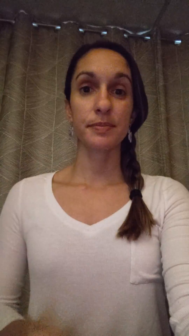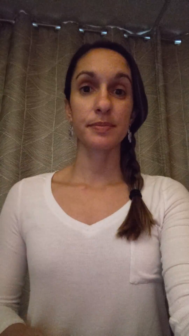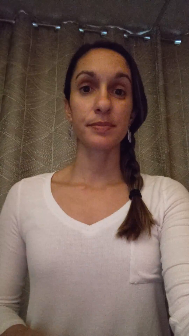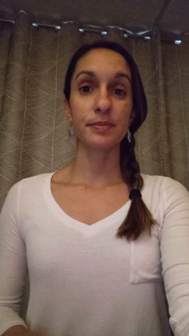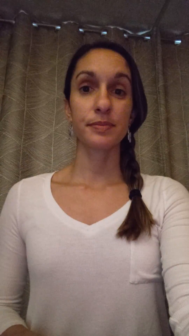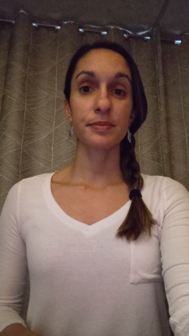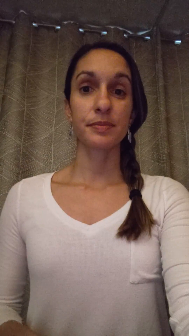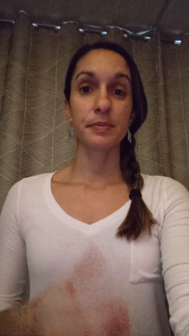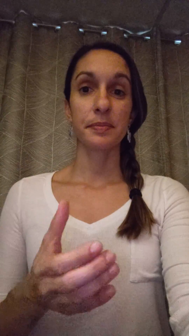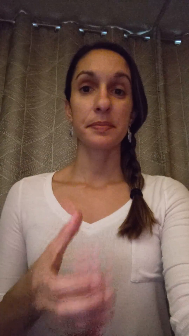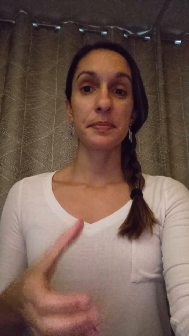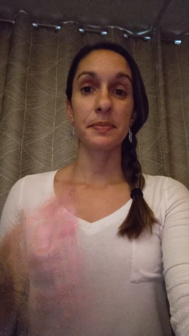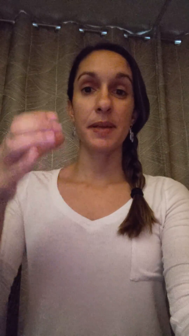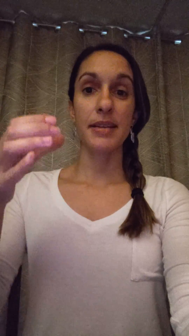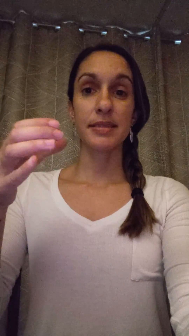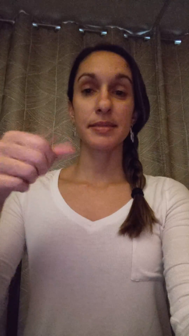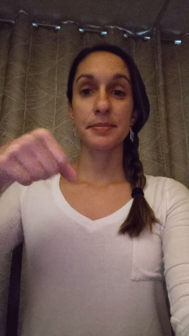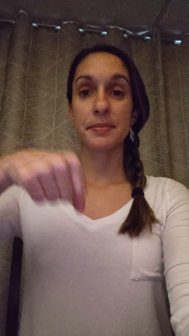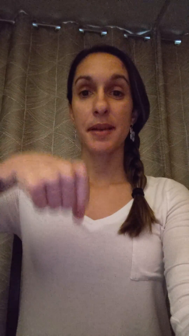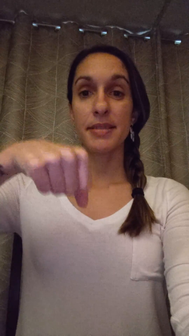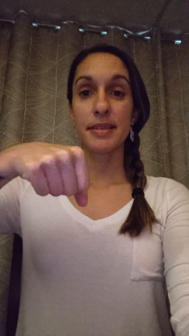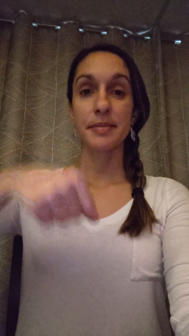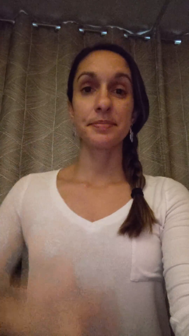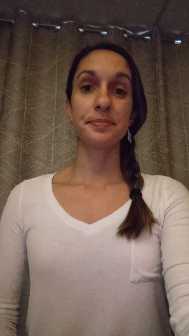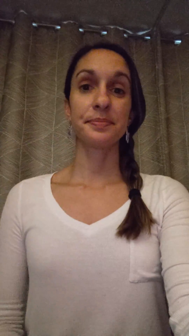bucket